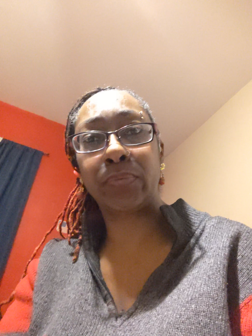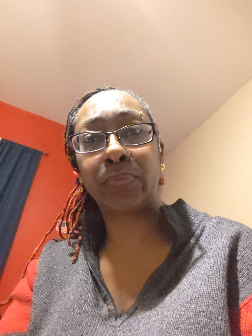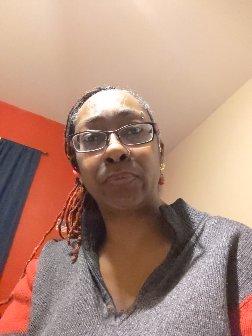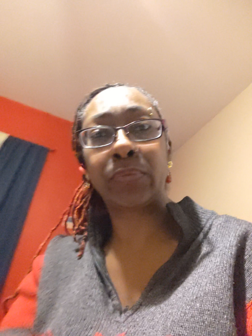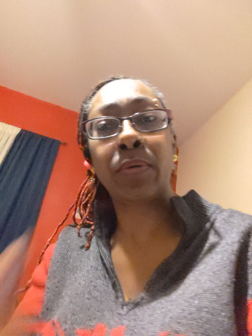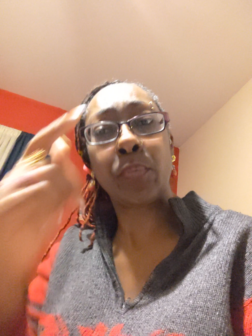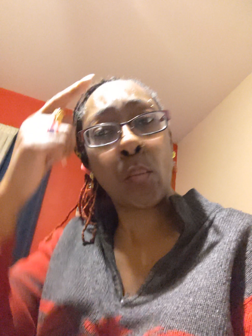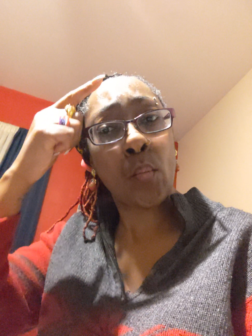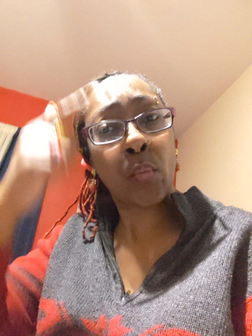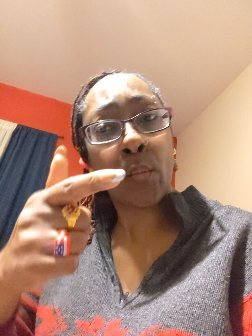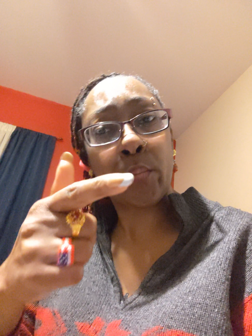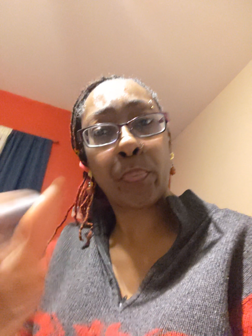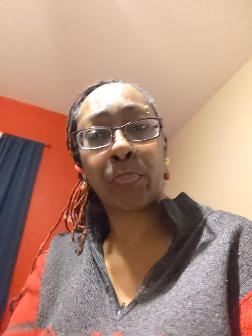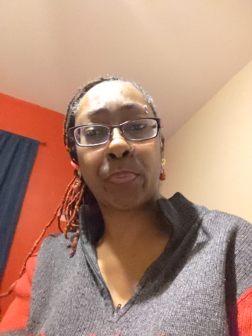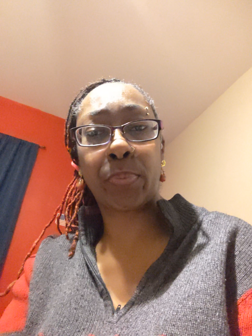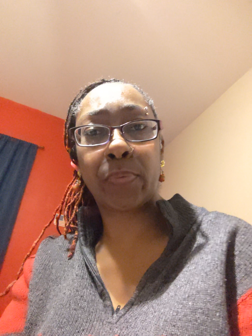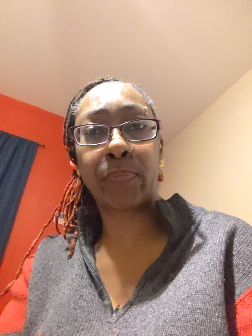brother